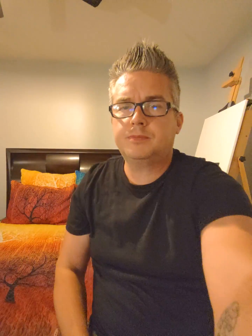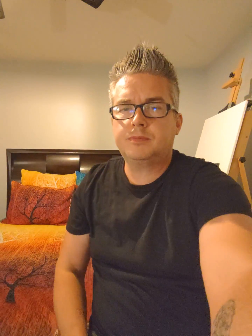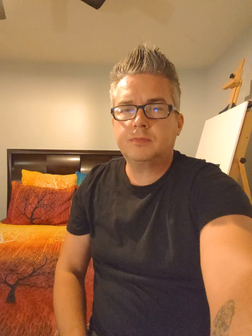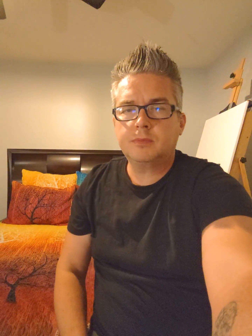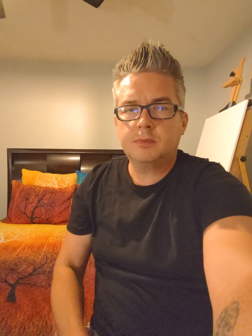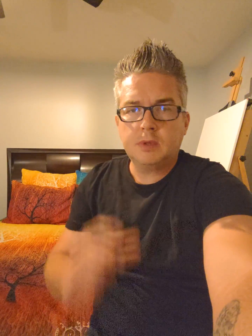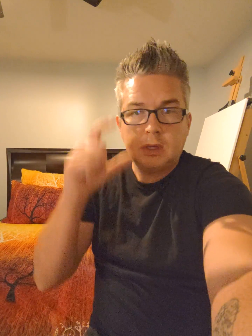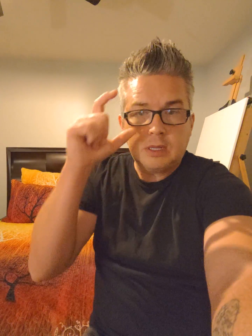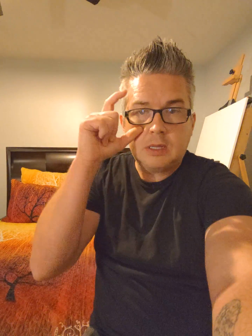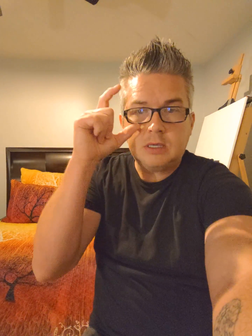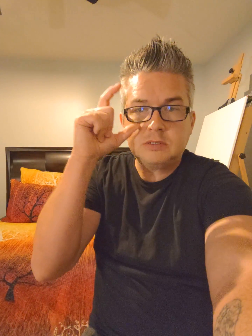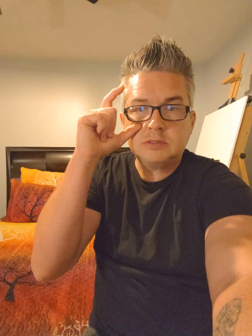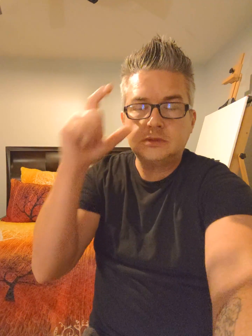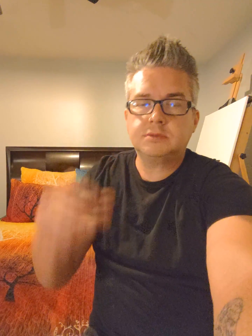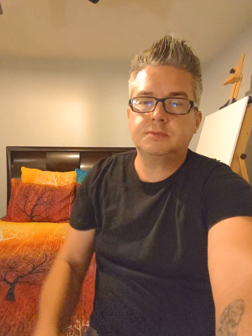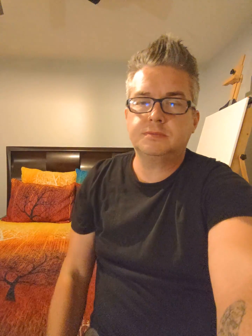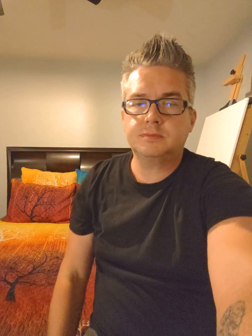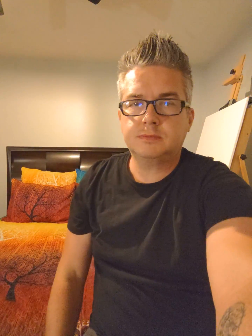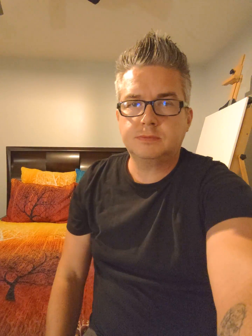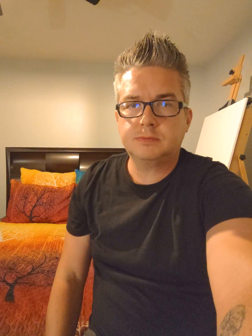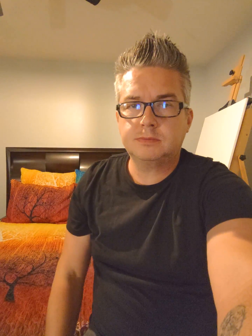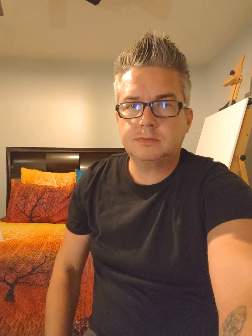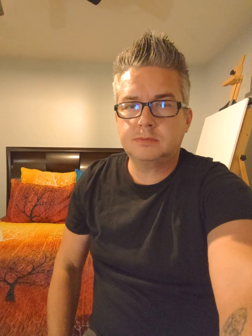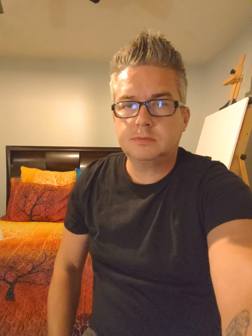glasses